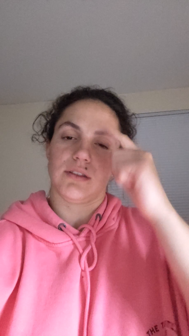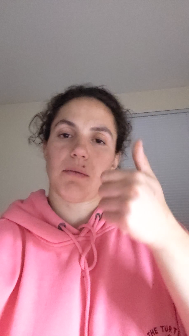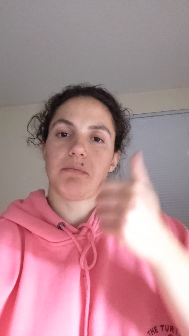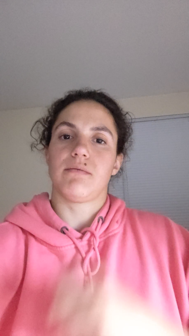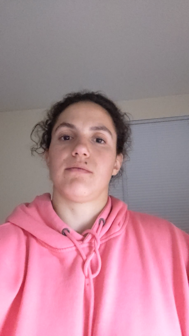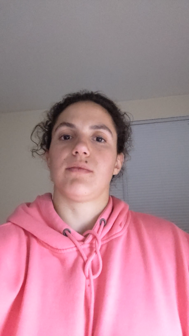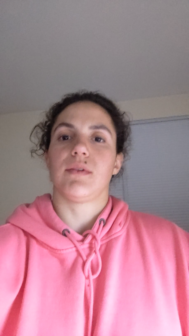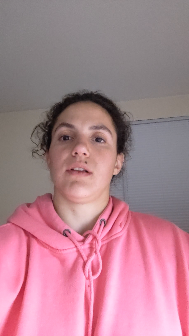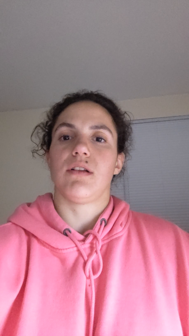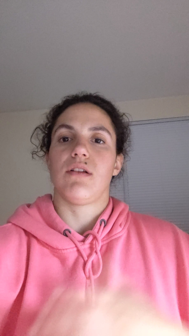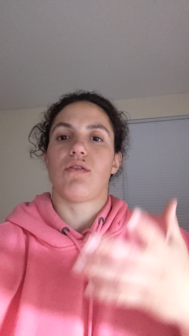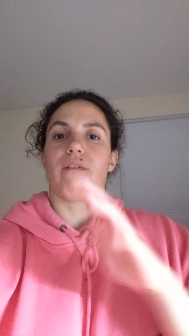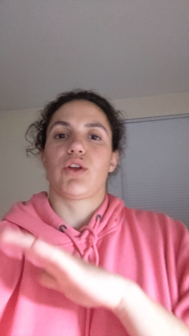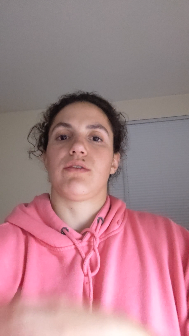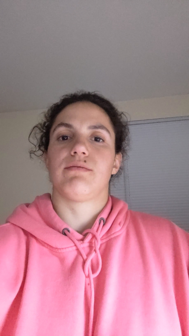cover